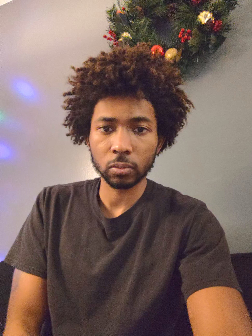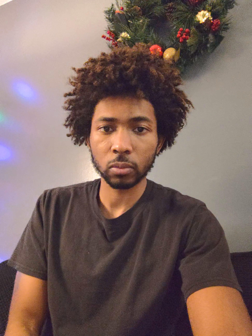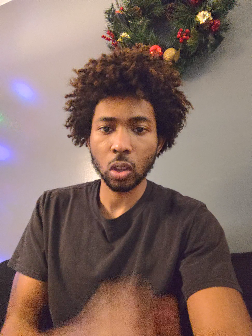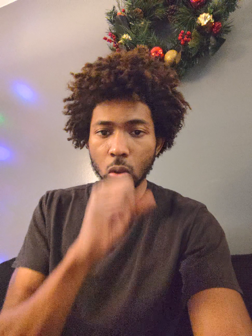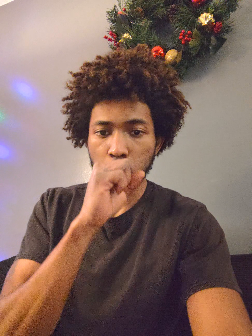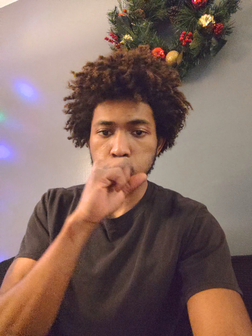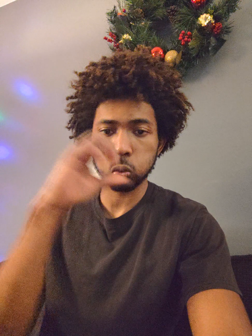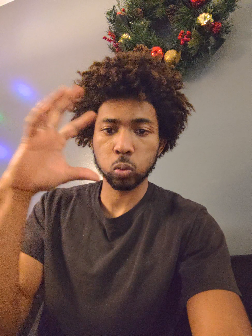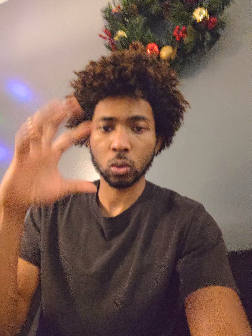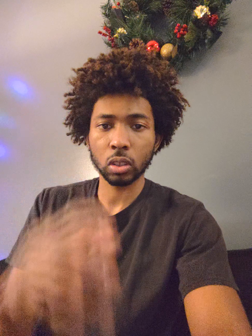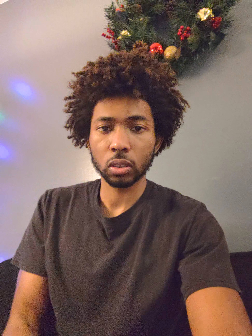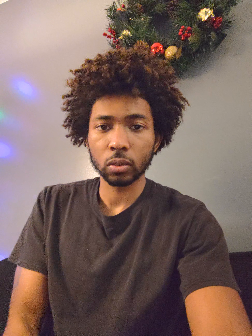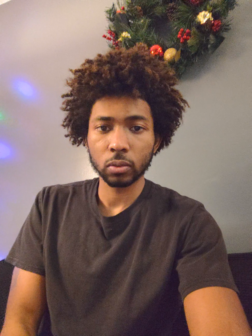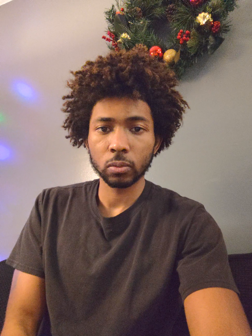balloon